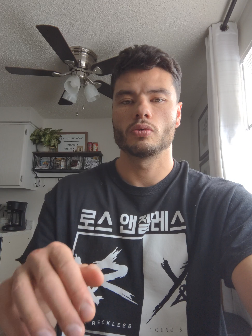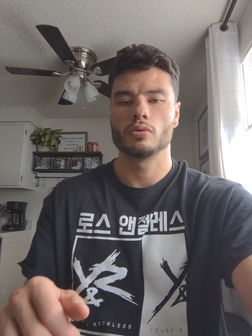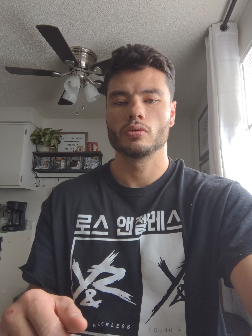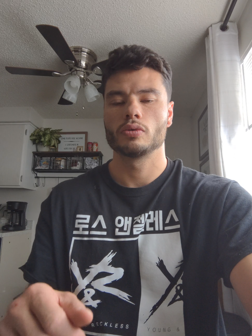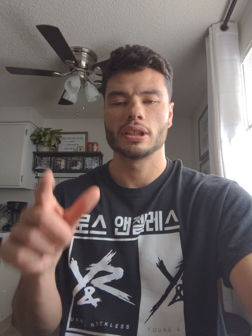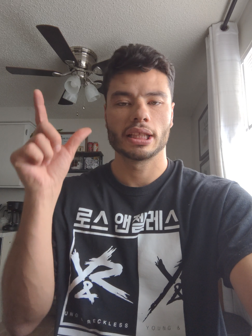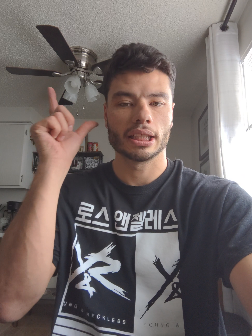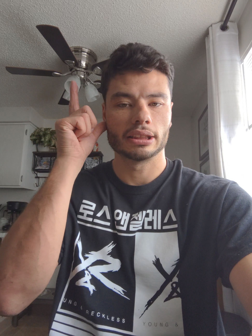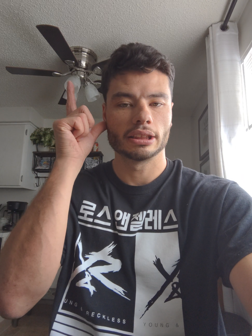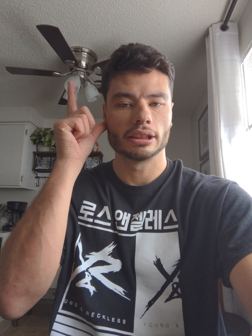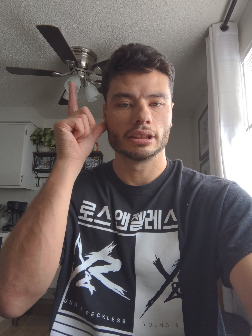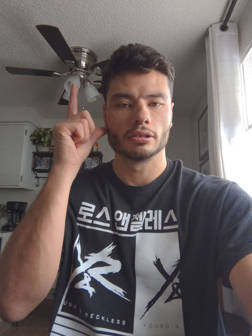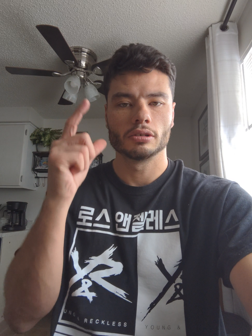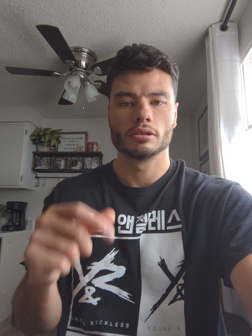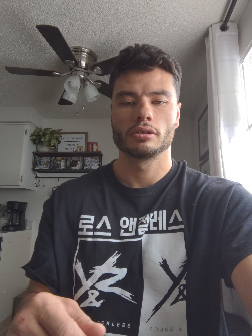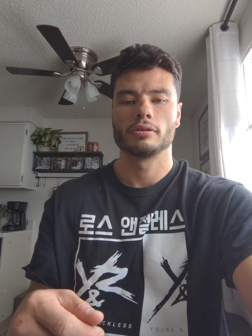listen